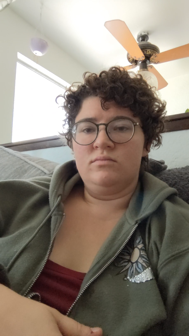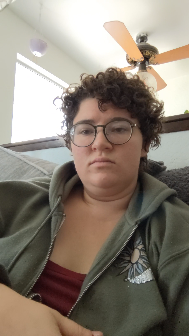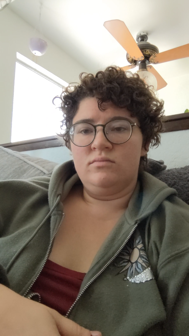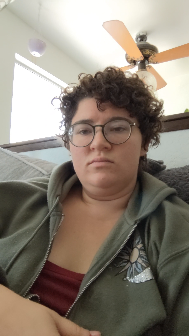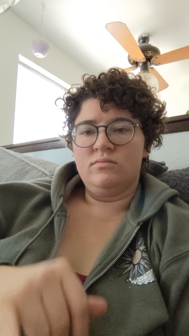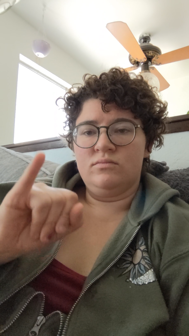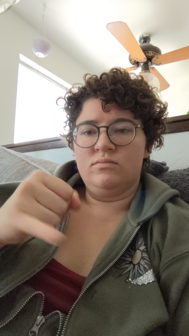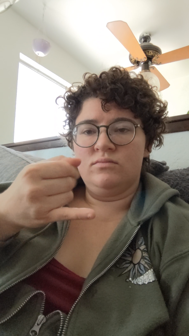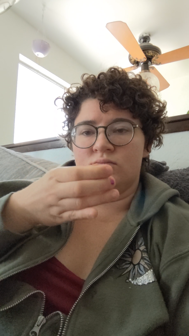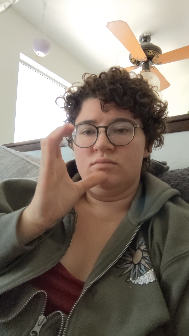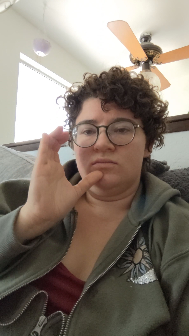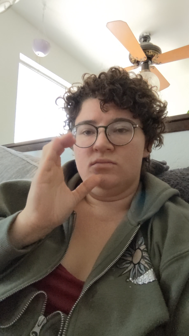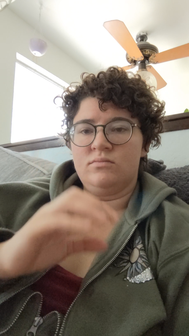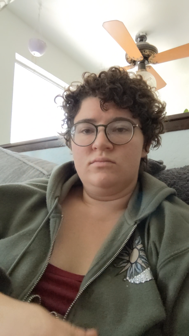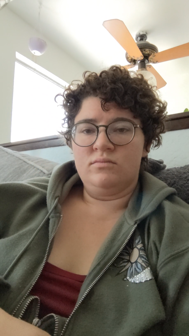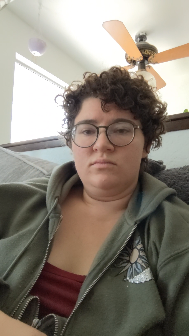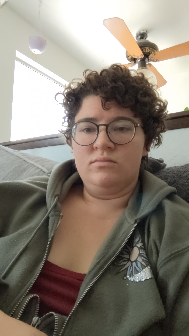juice